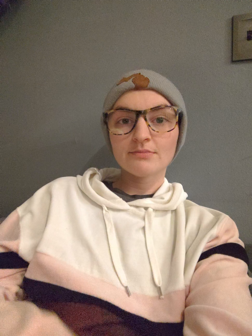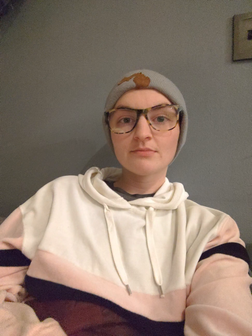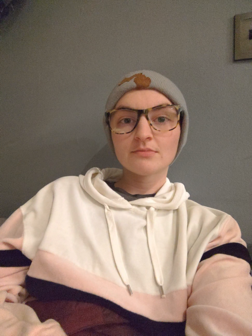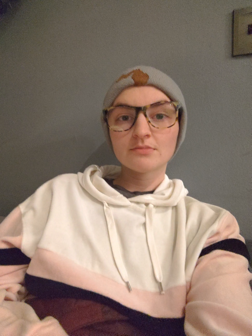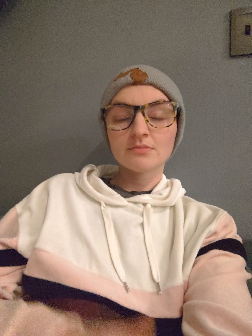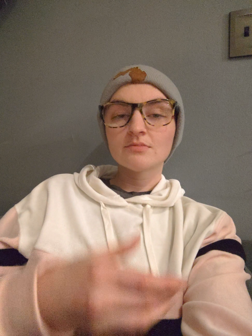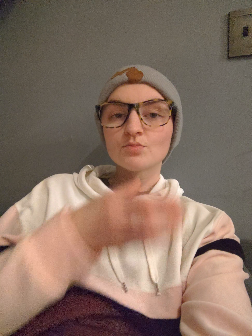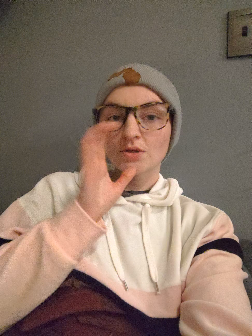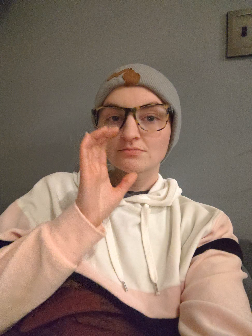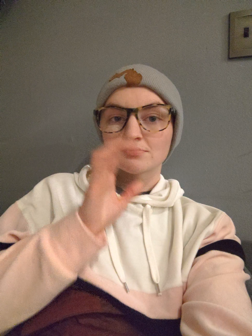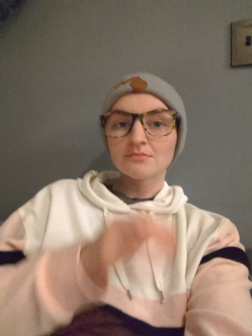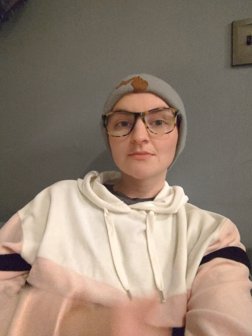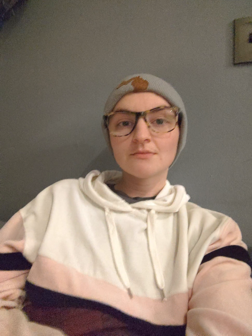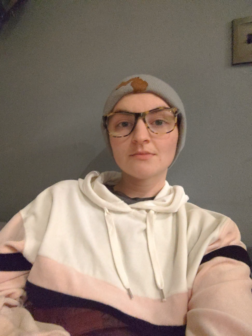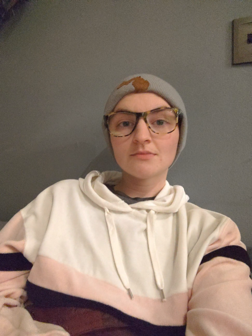drink